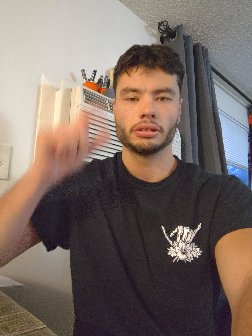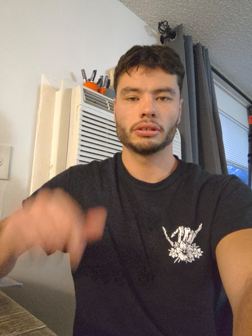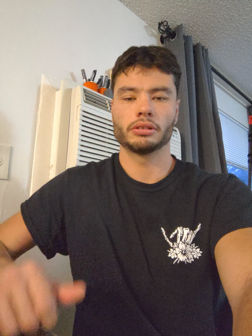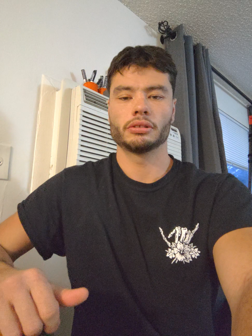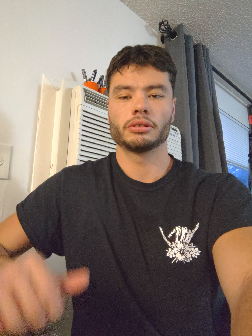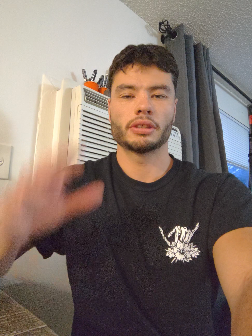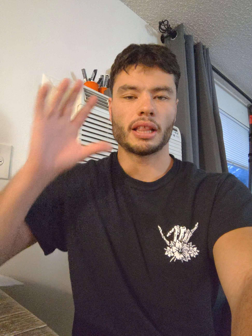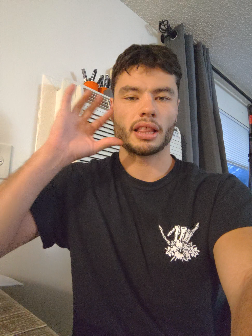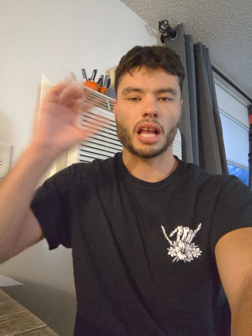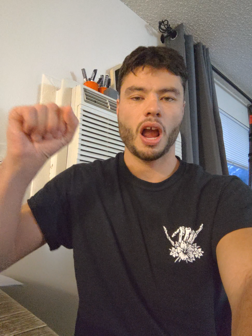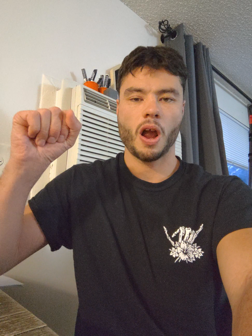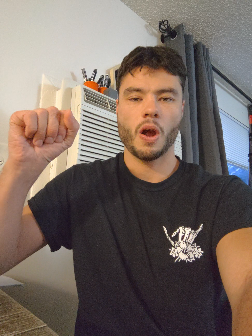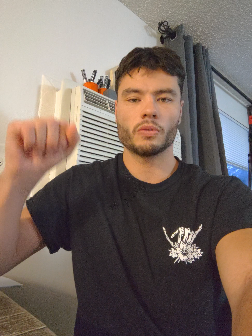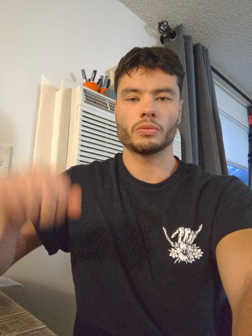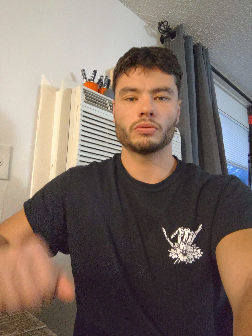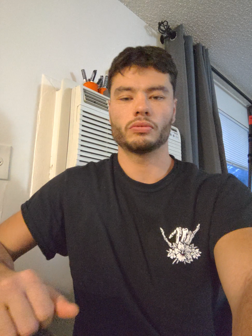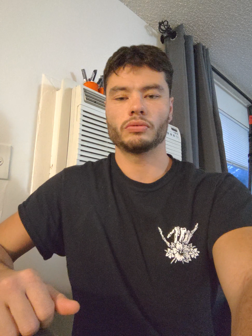loud